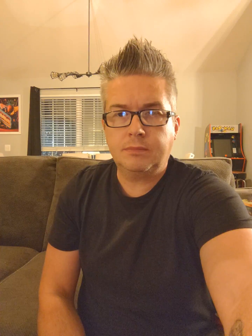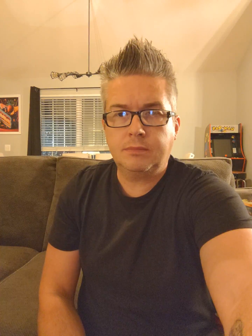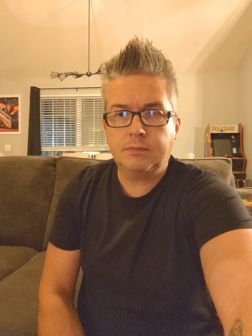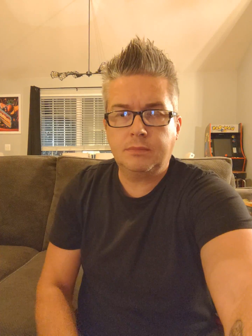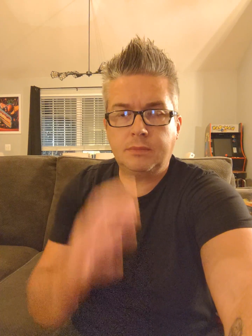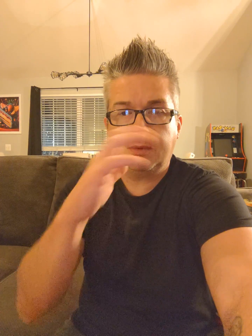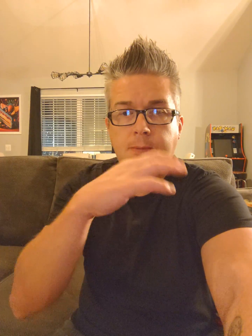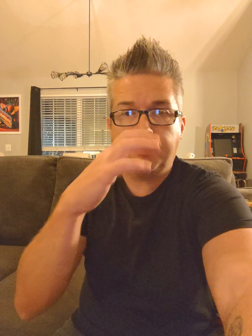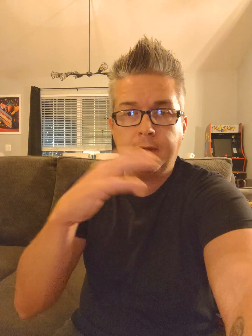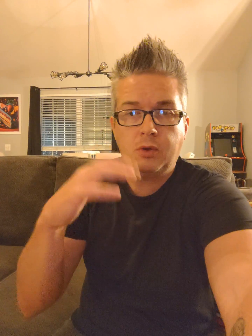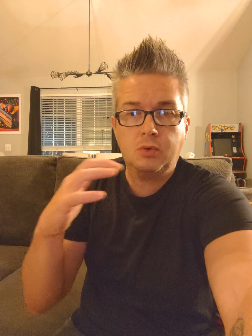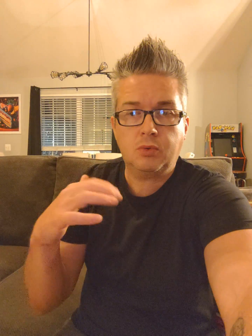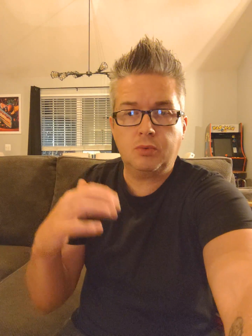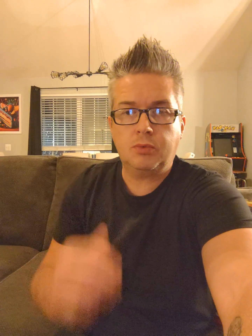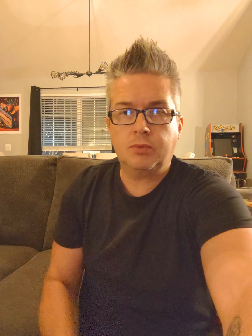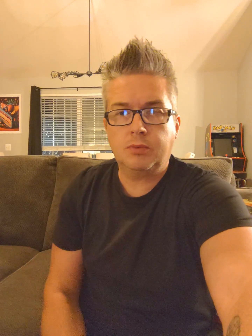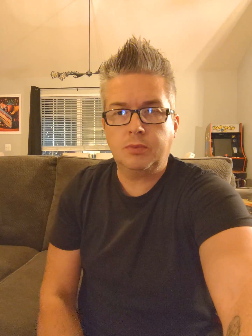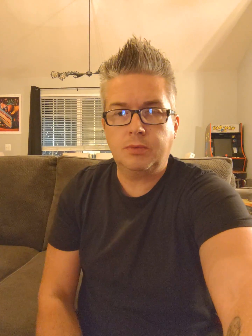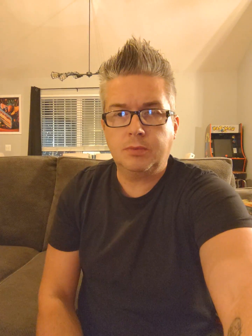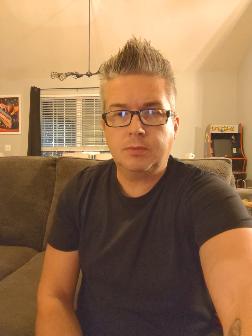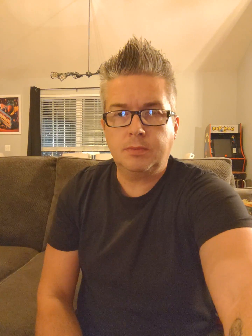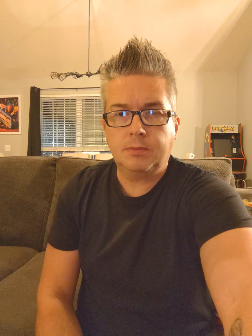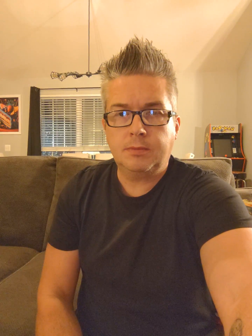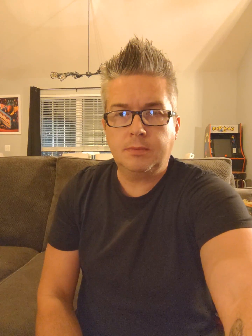grapes